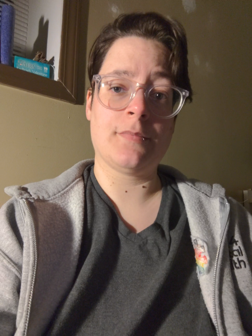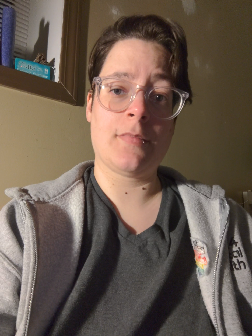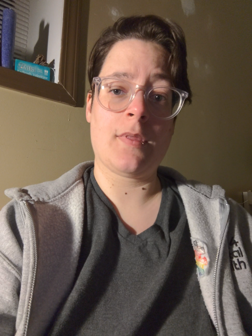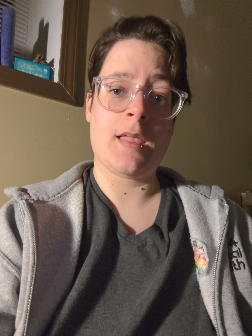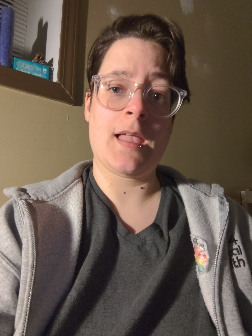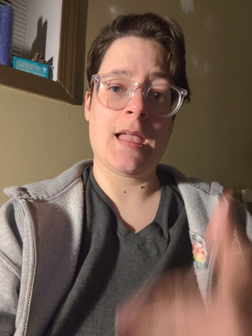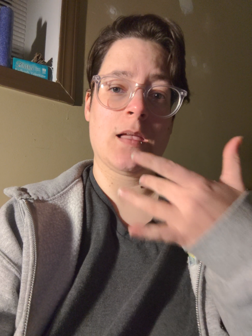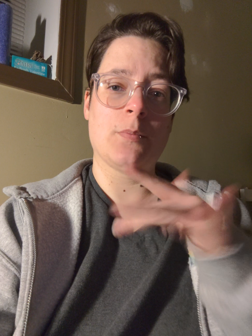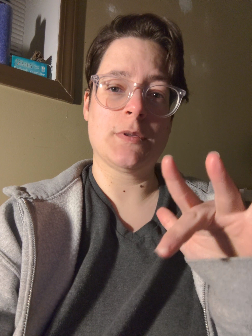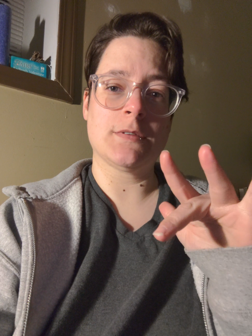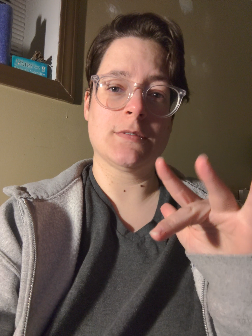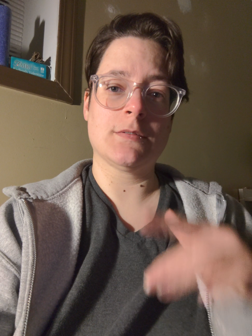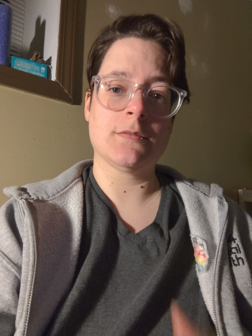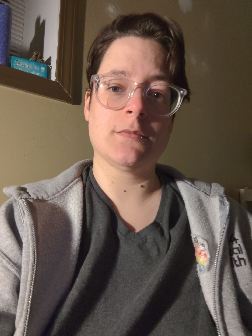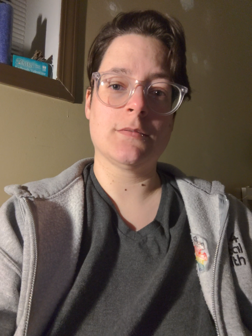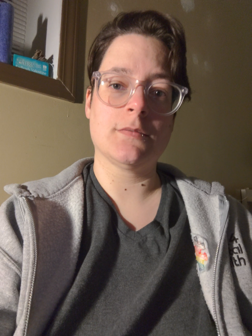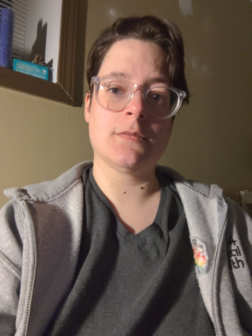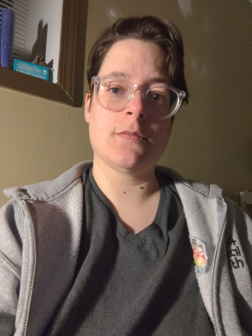empty